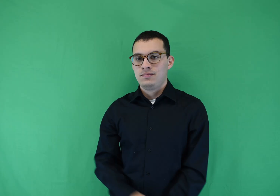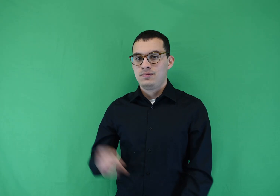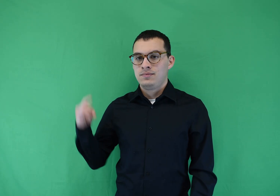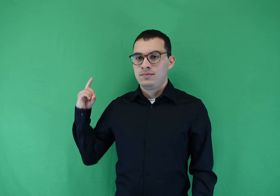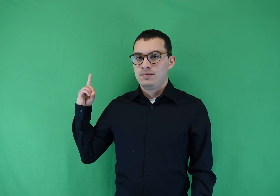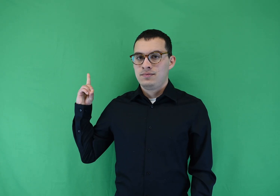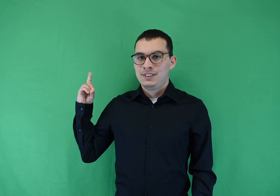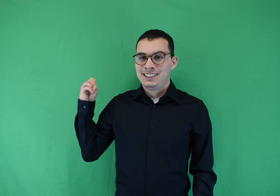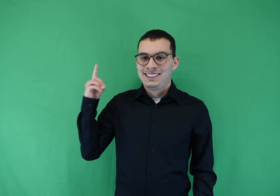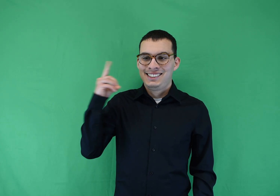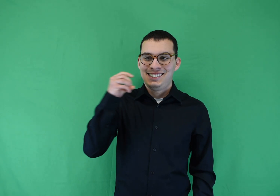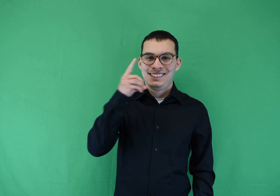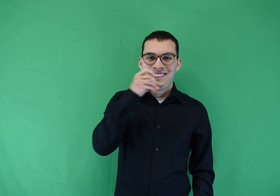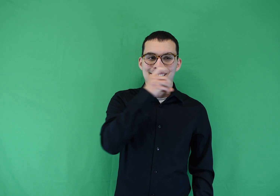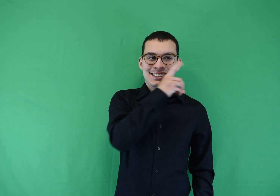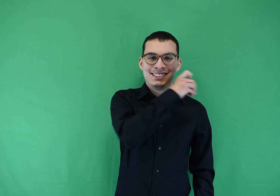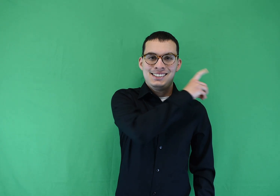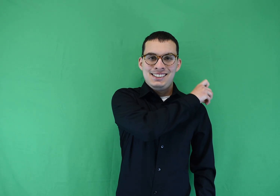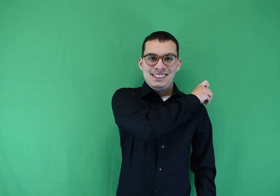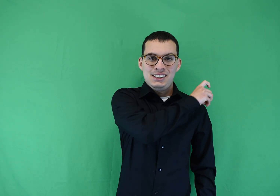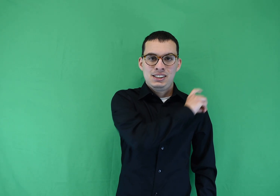difícil